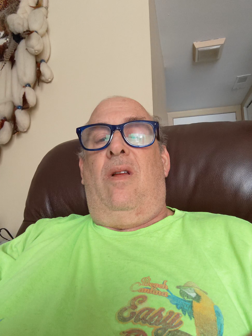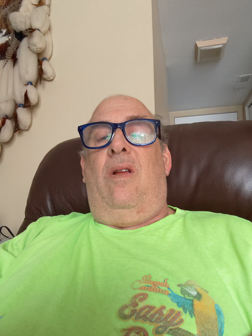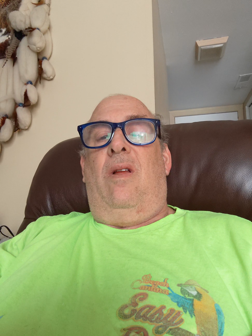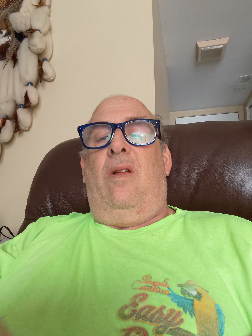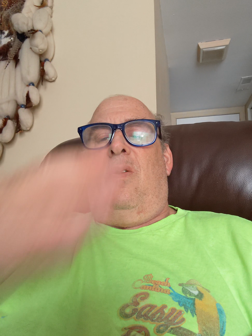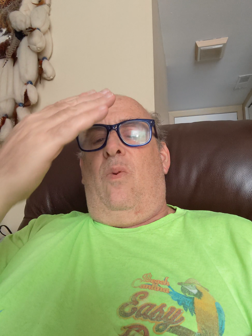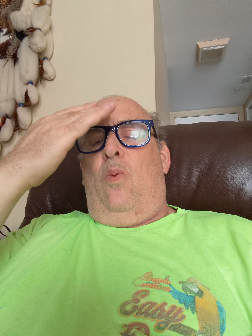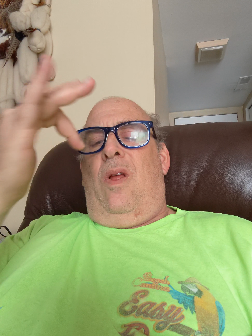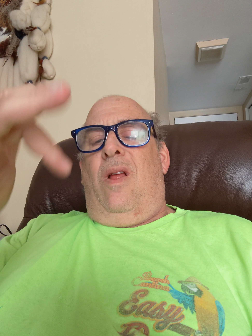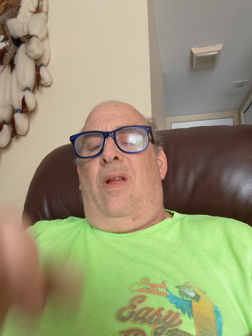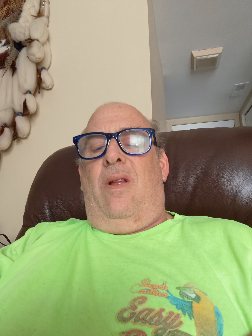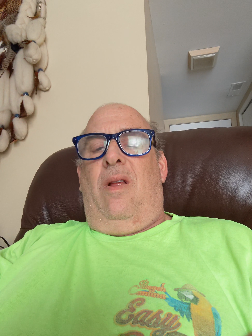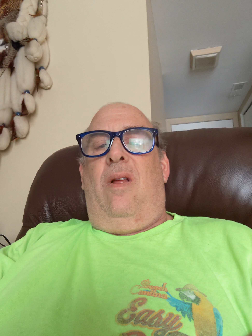why